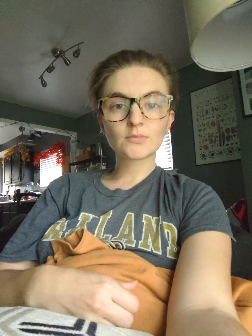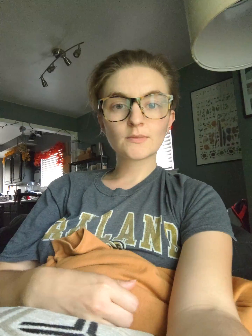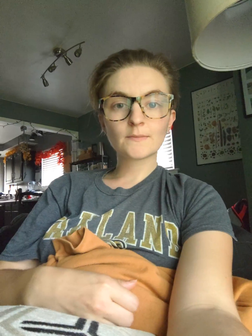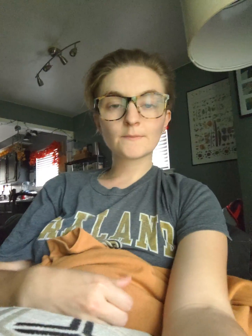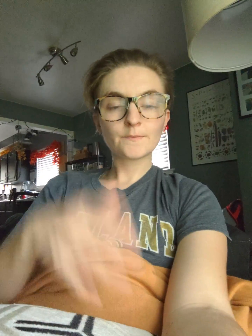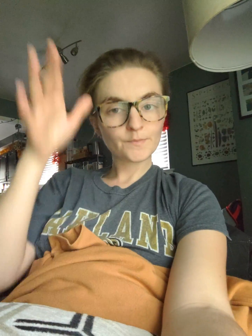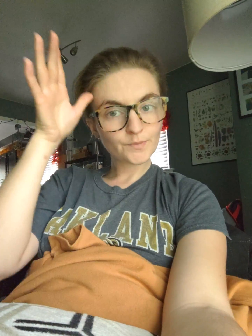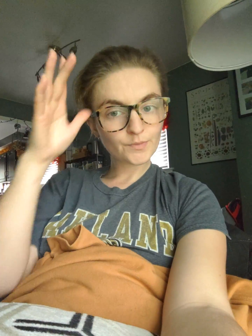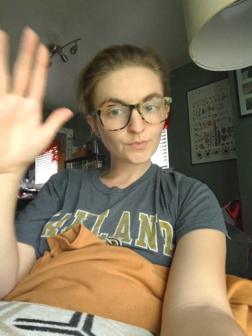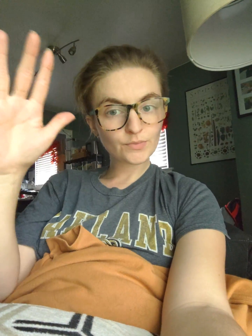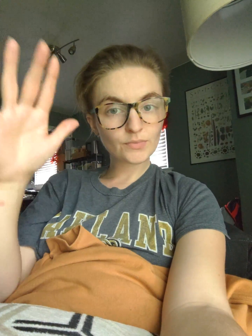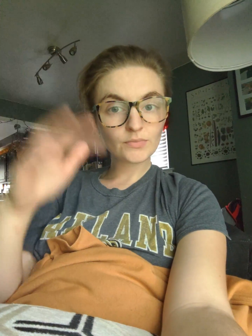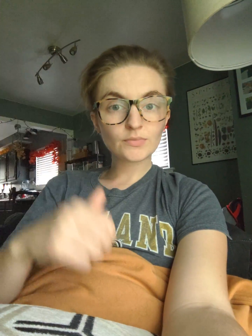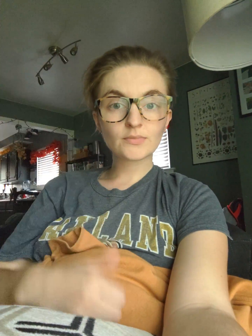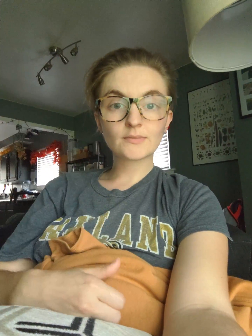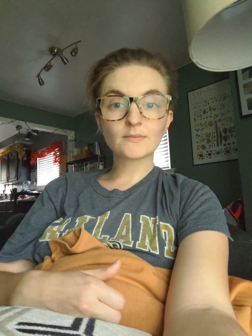moose